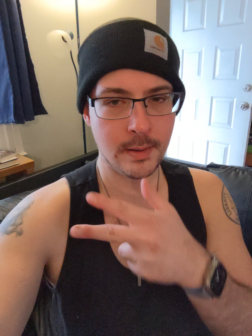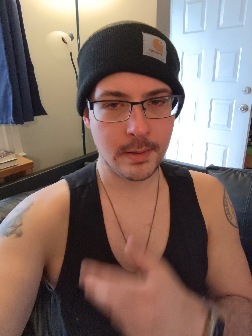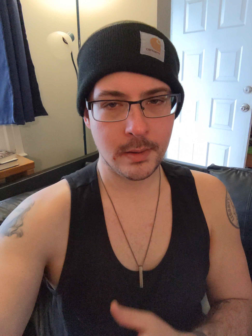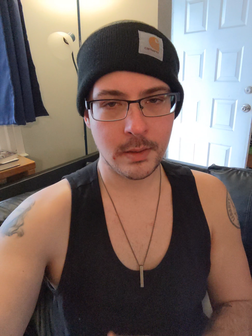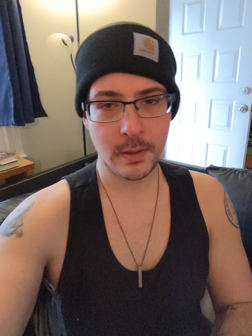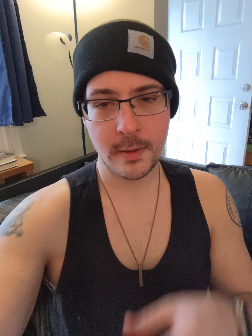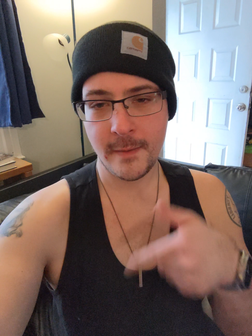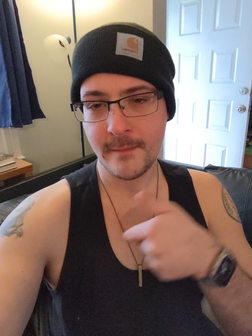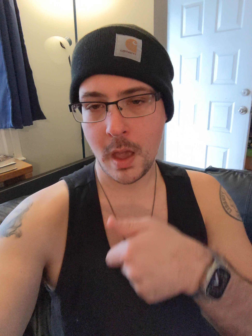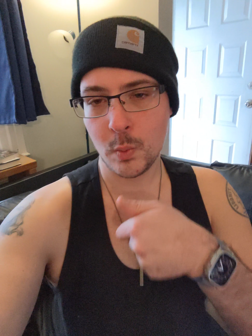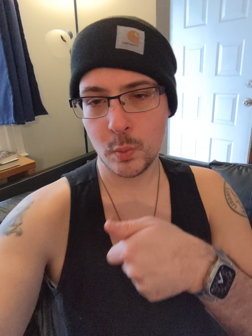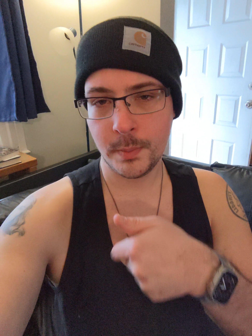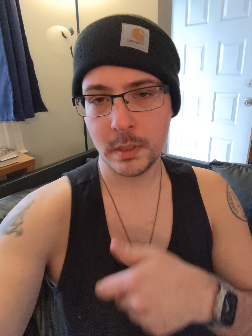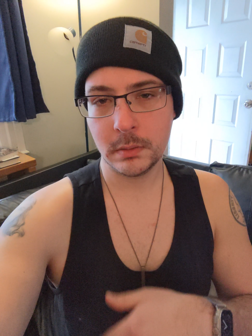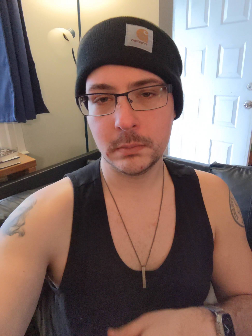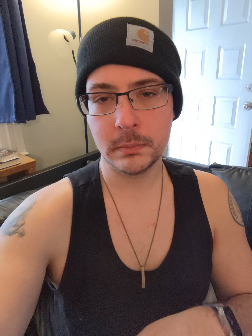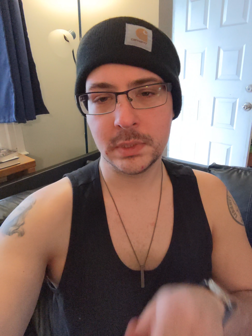vacuum